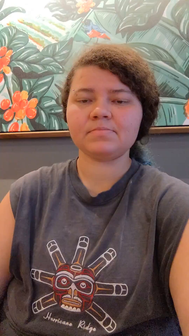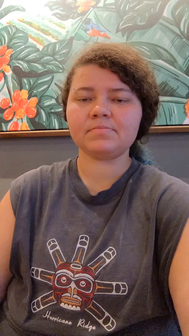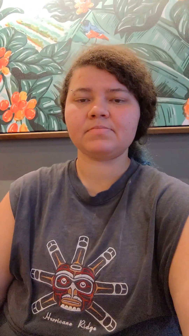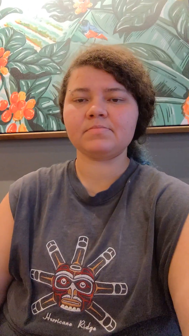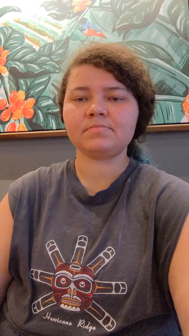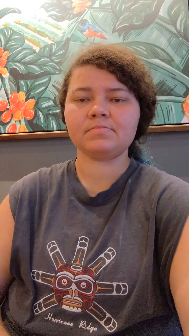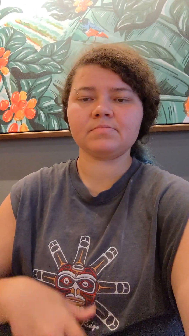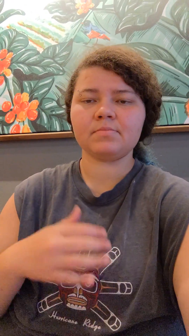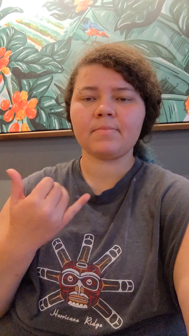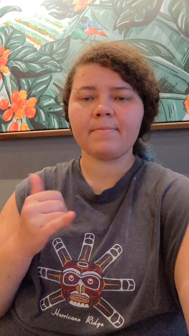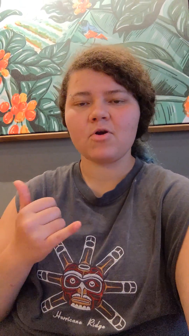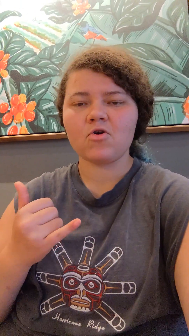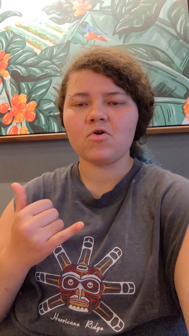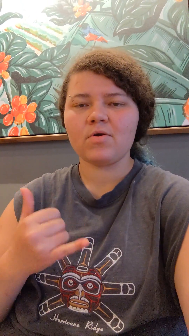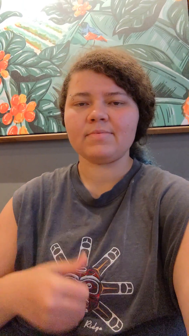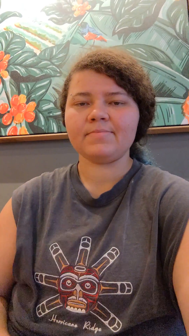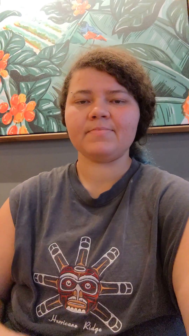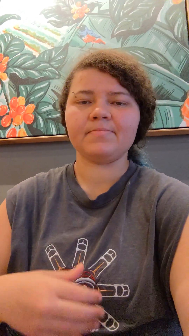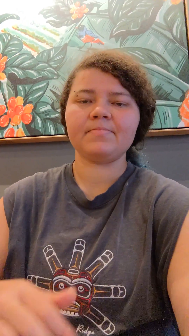party